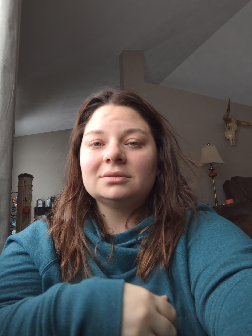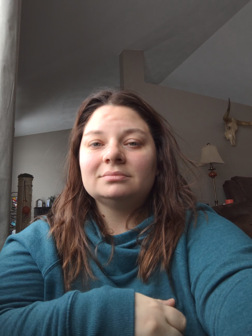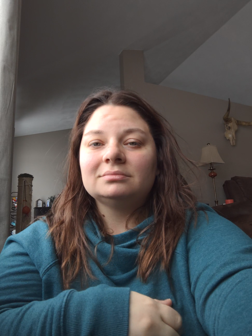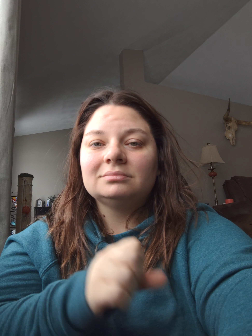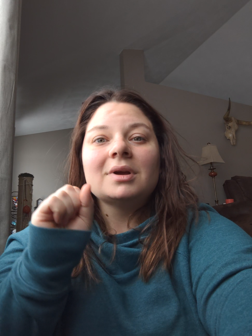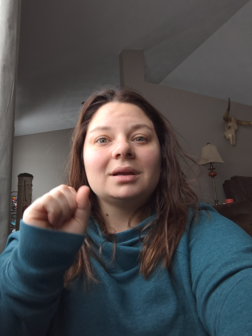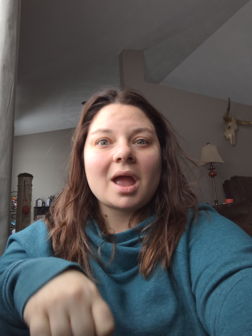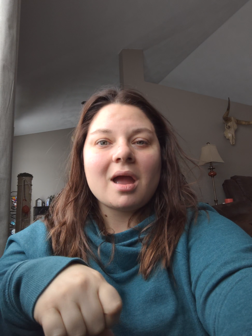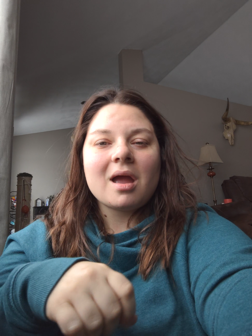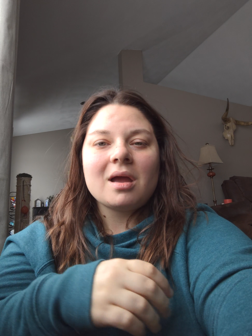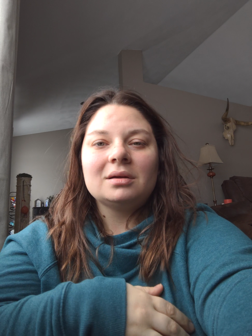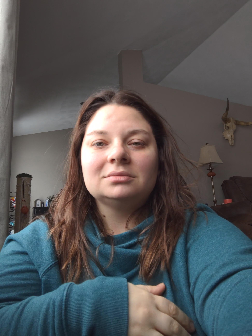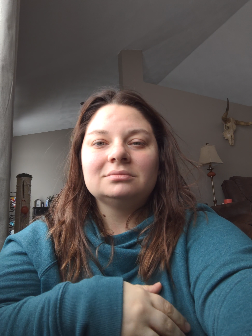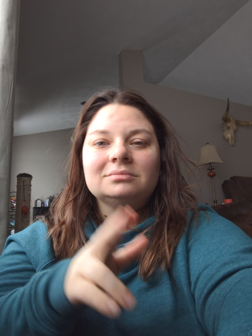can